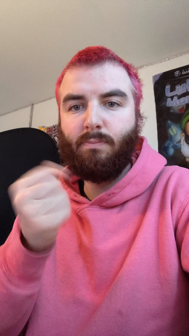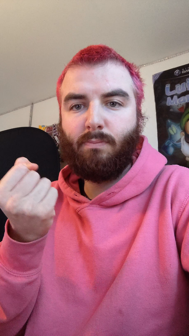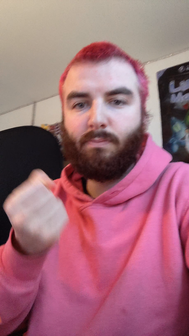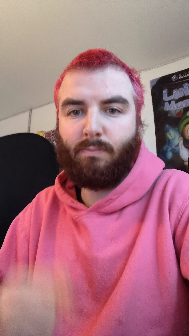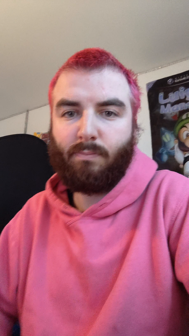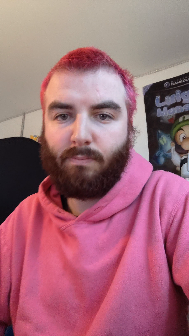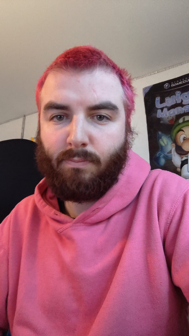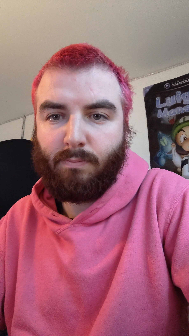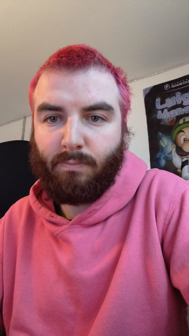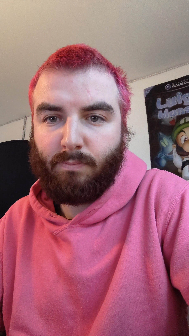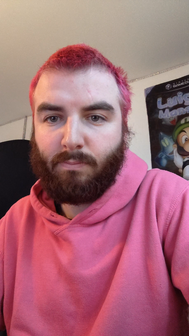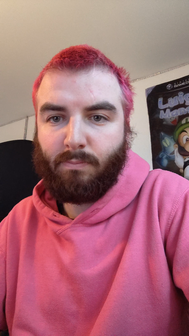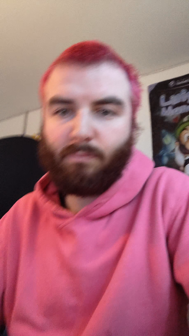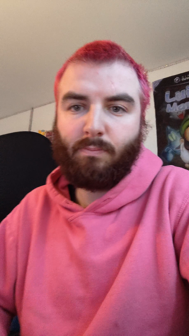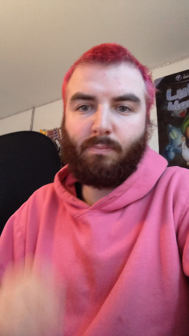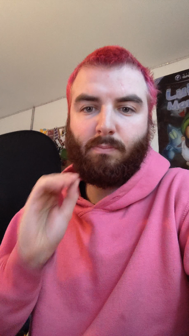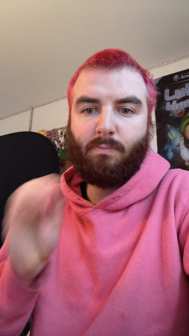none